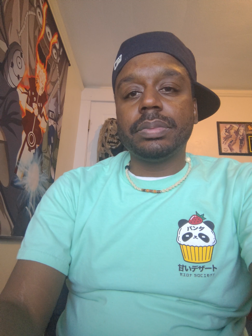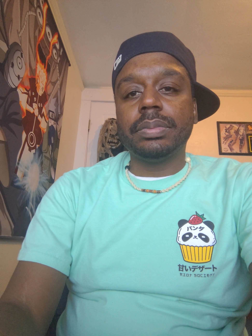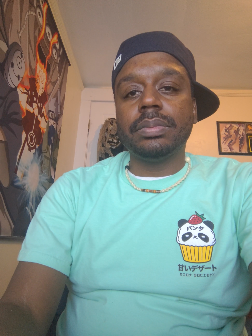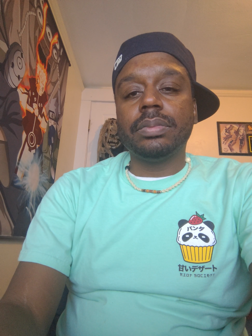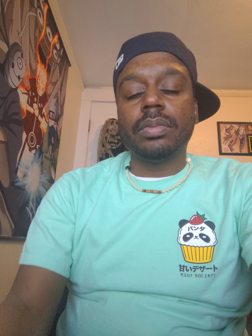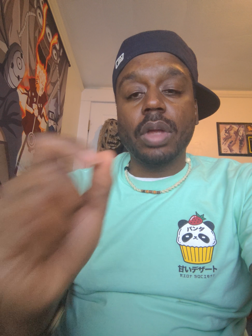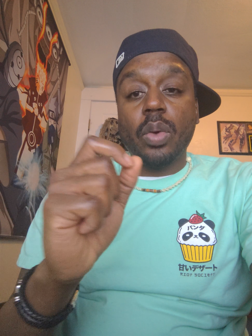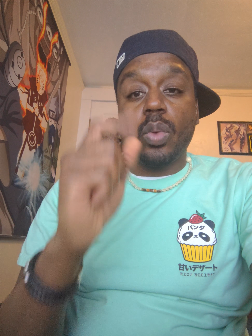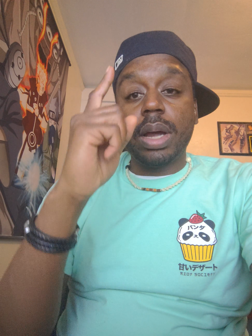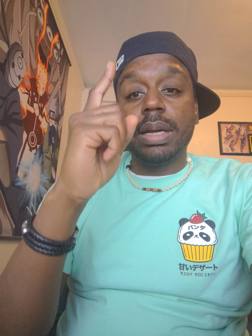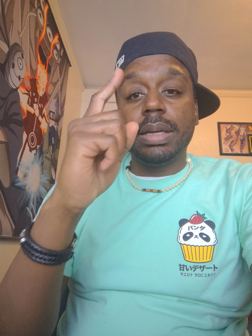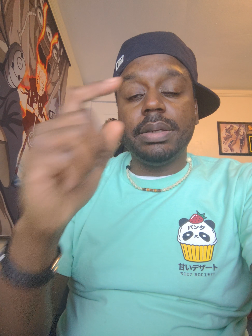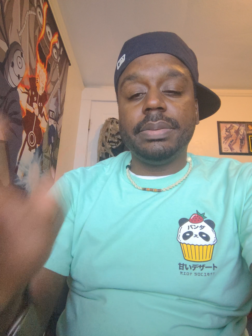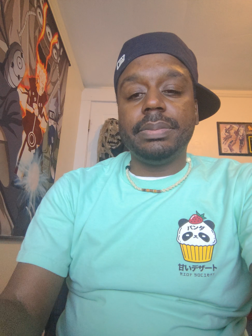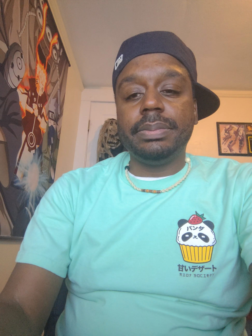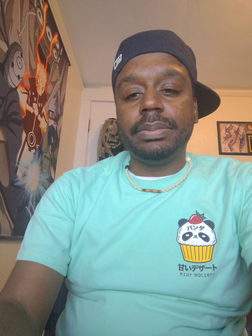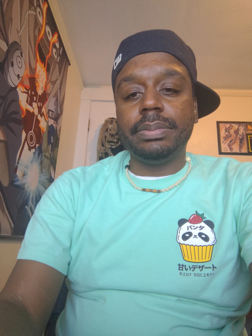wake